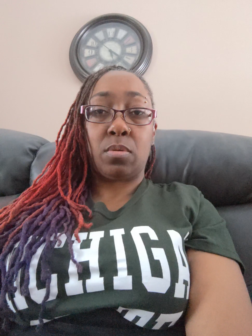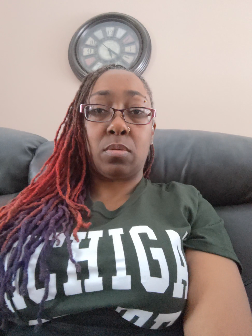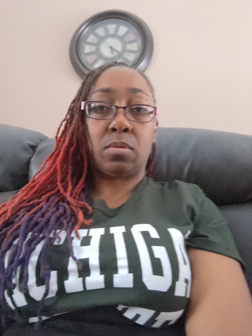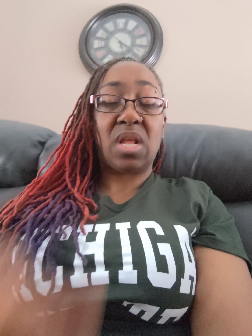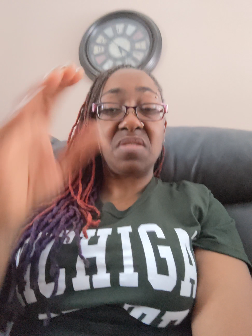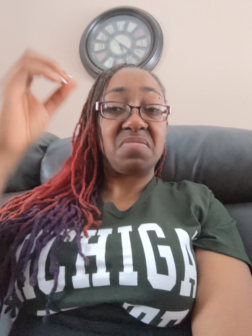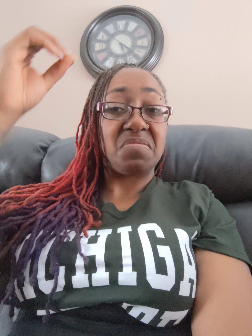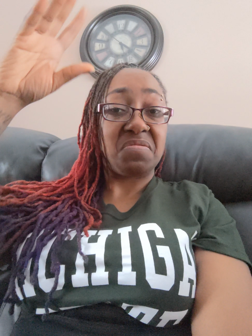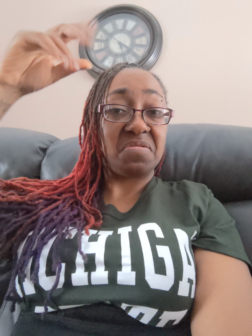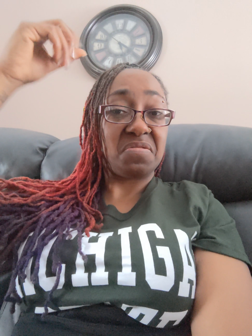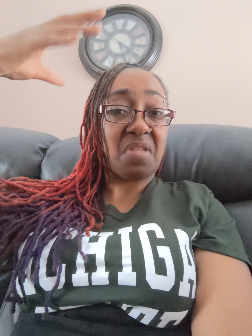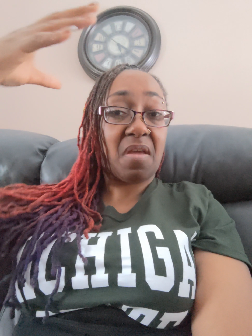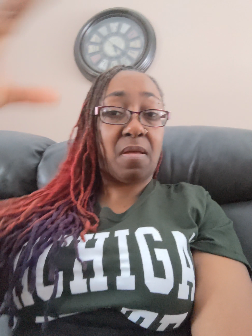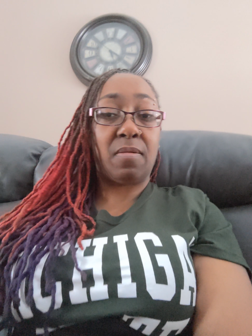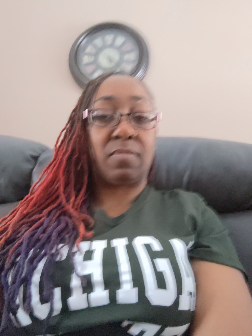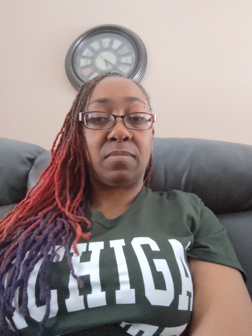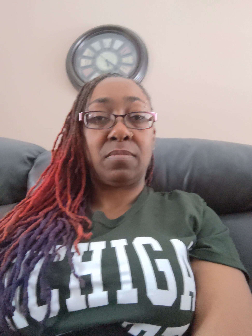sun